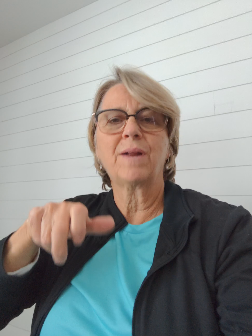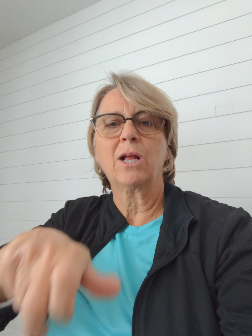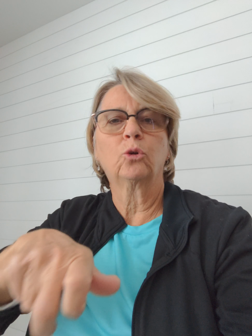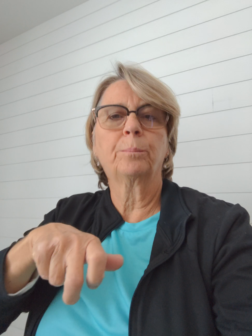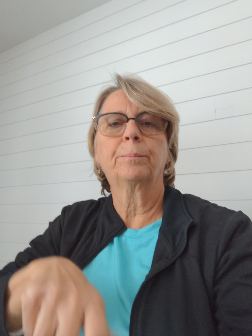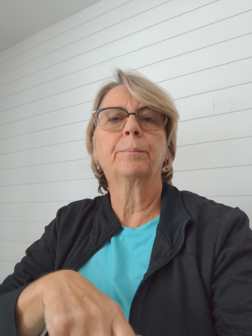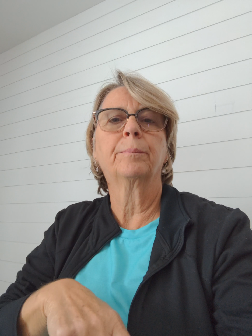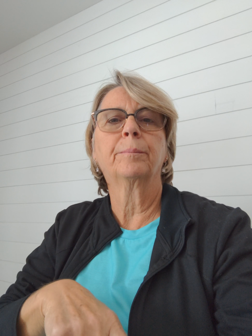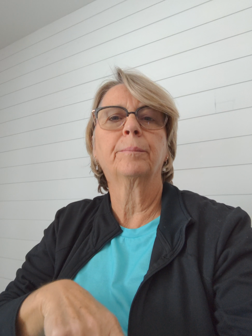vacuum